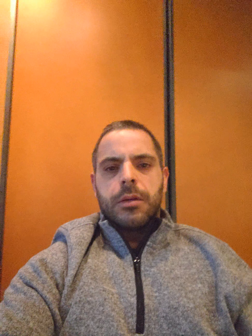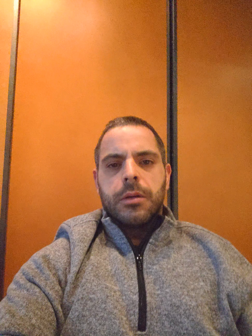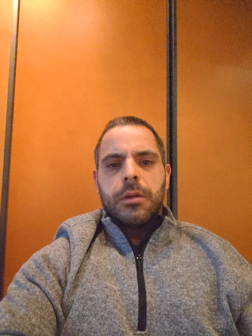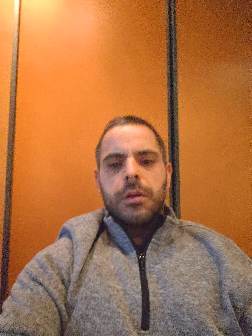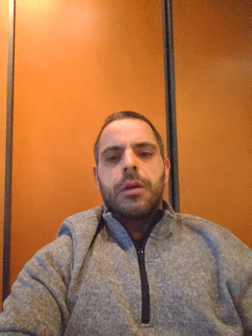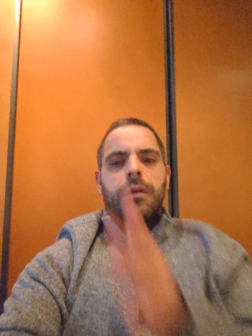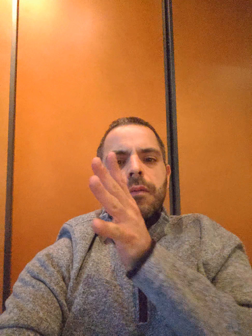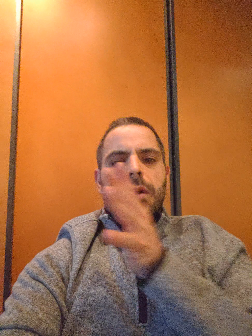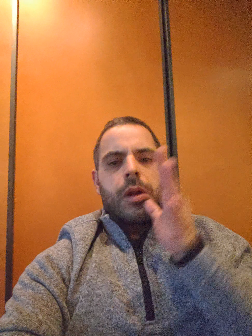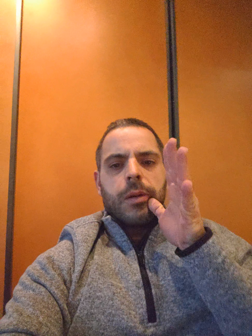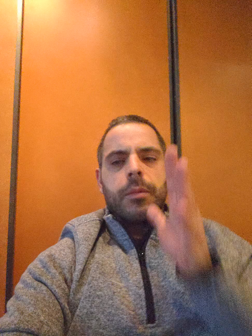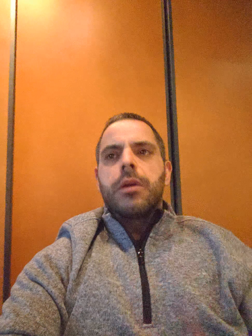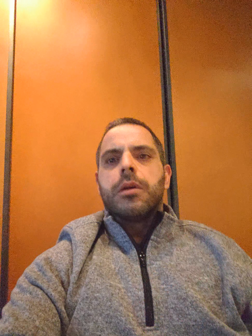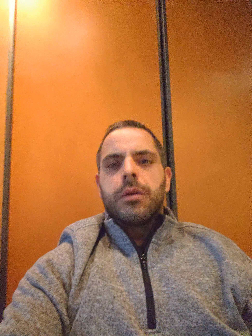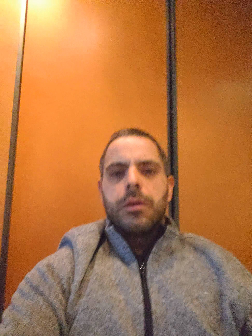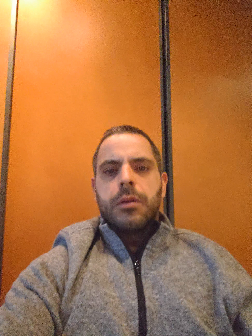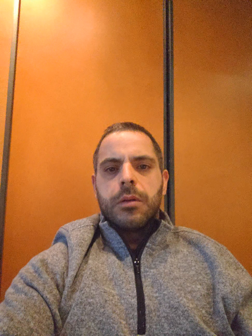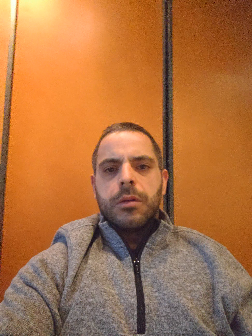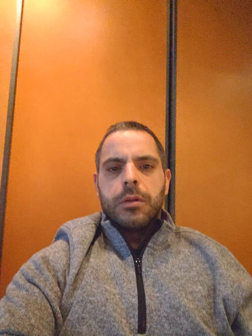farm